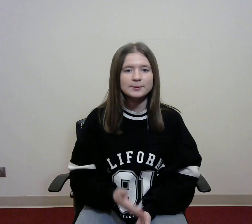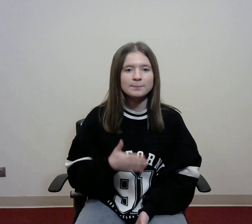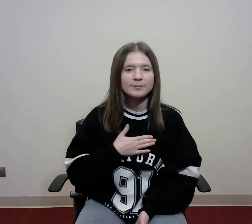mən